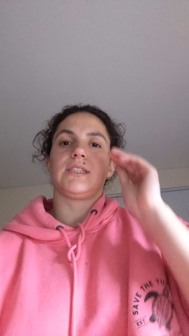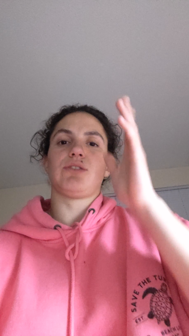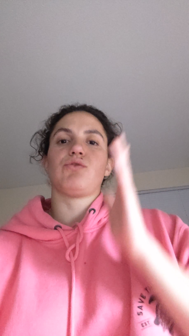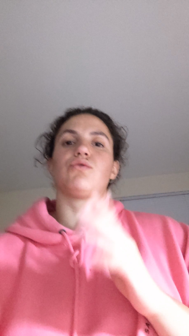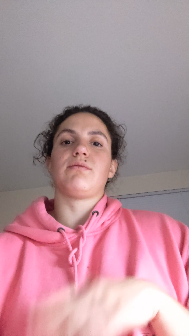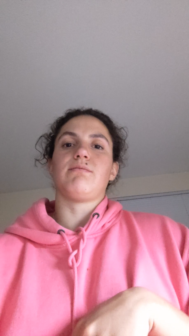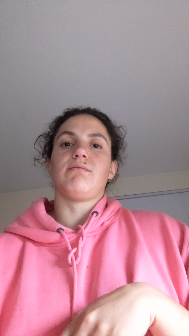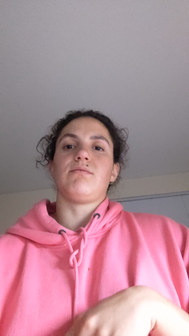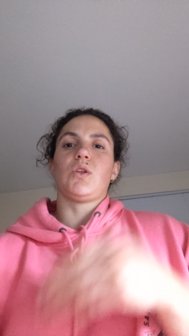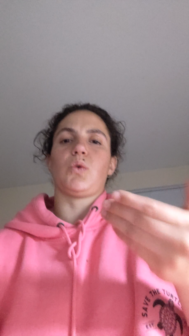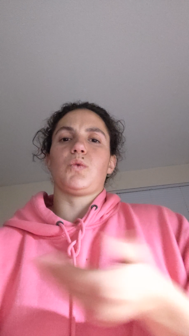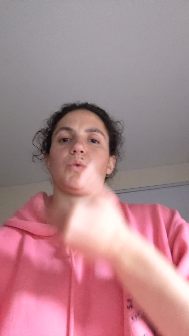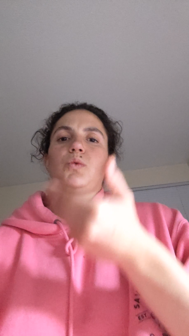new